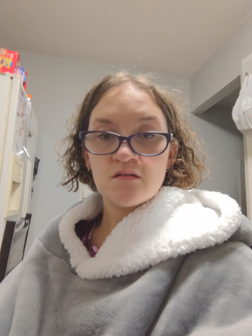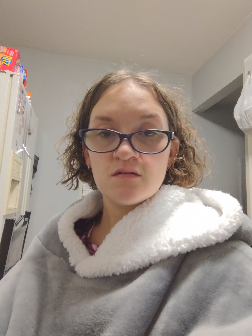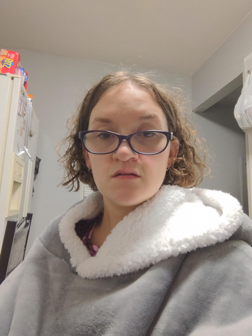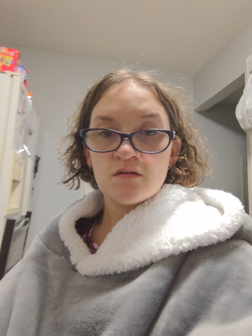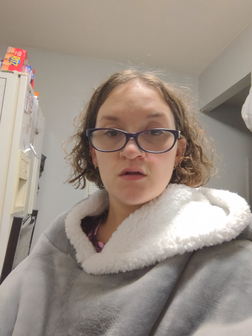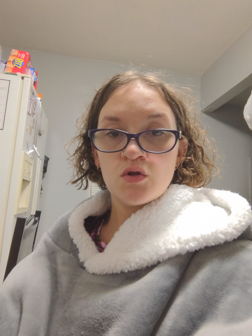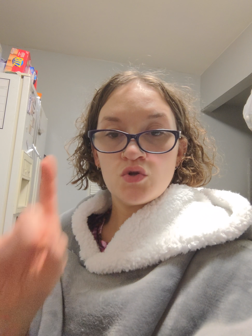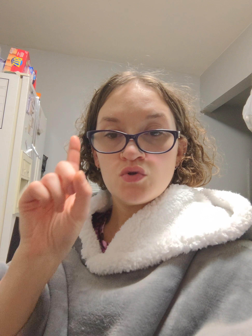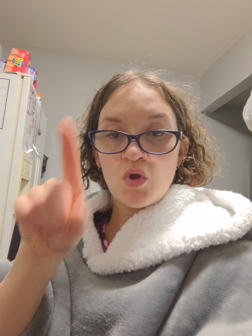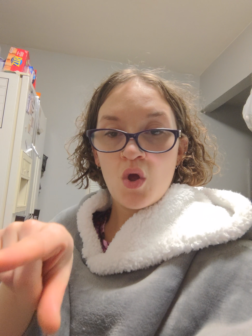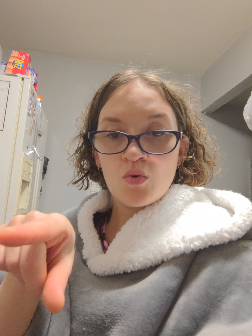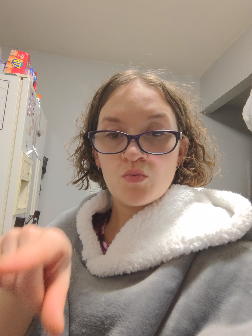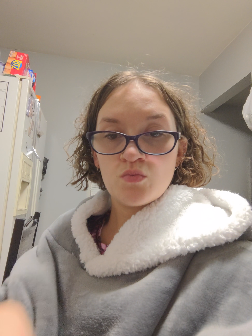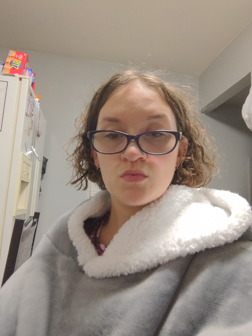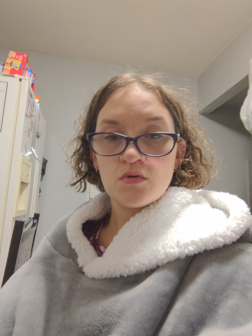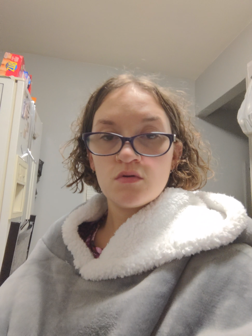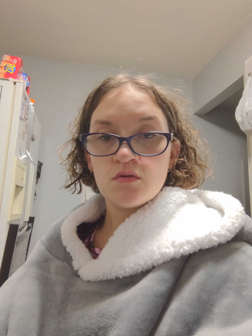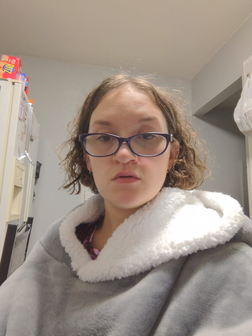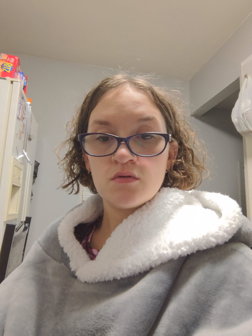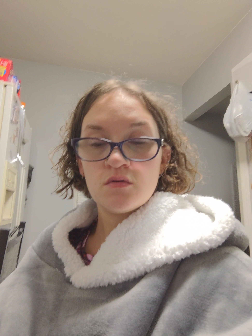go